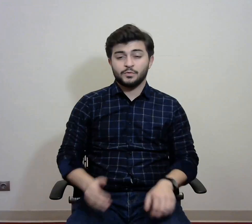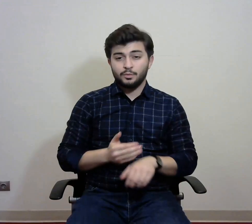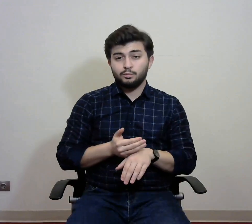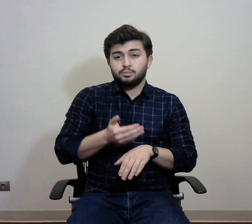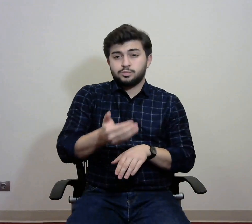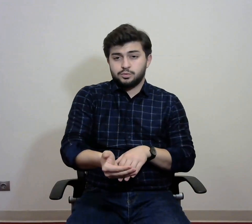gecikmək